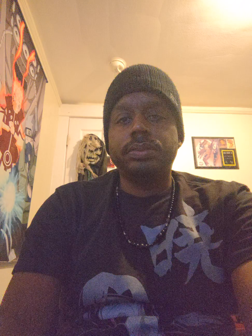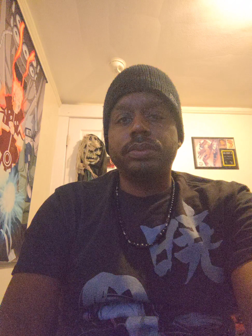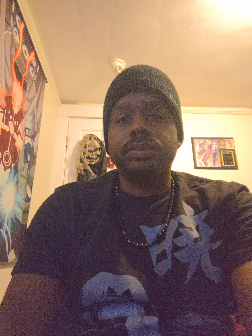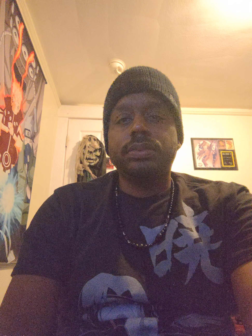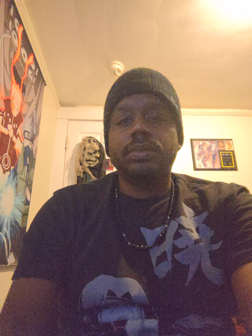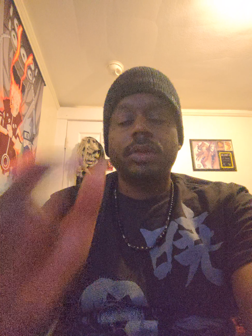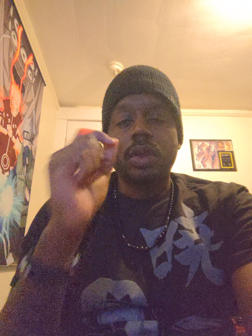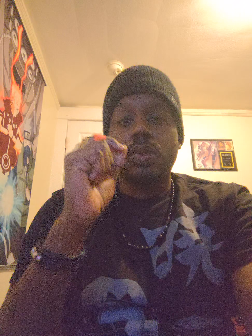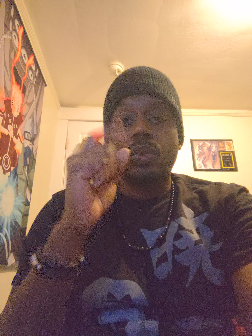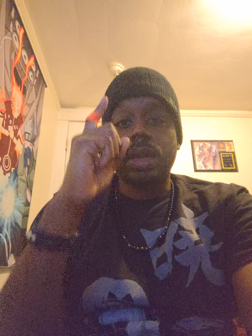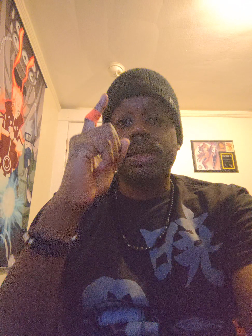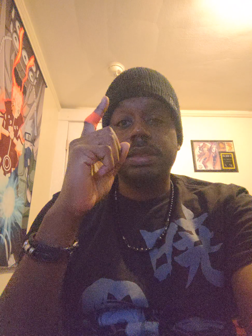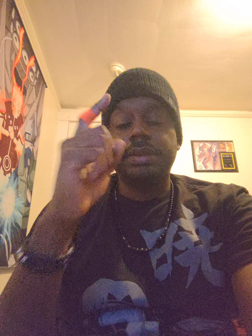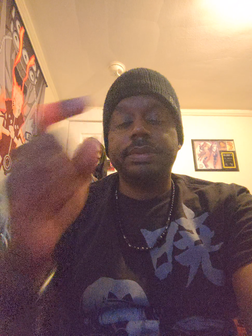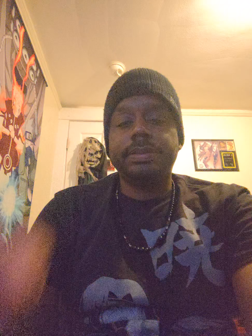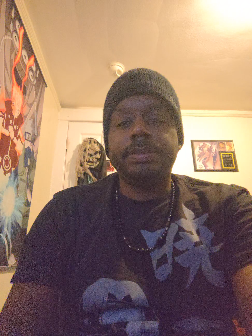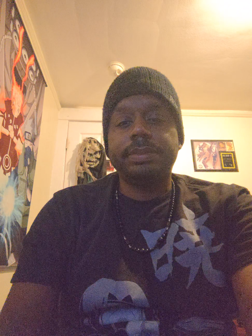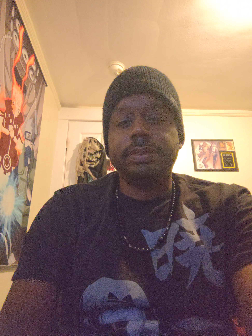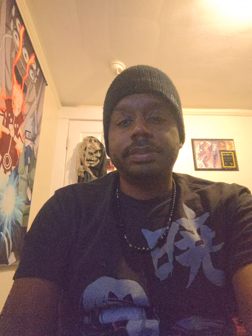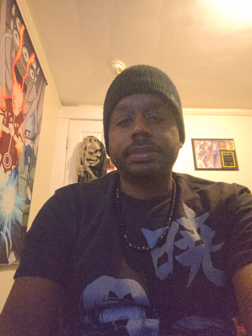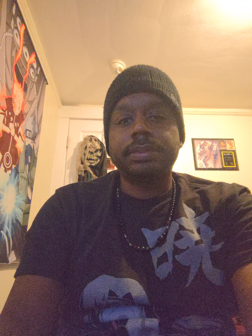wake